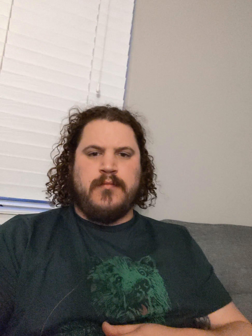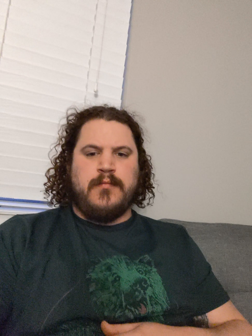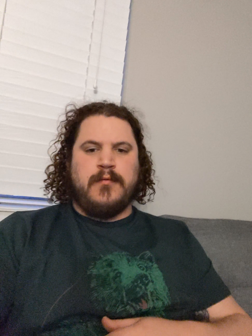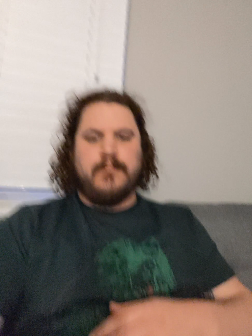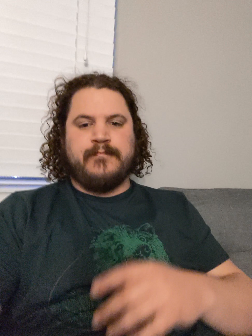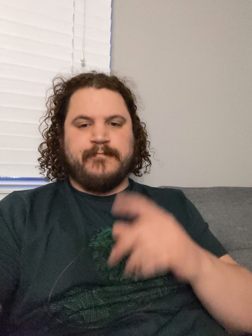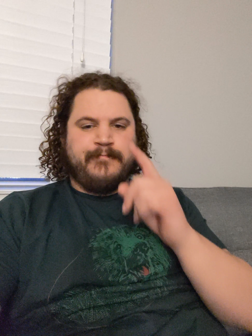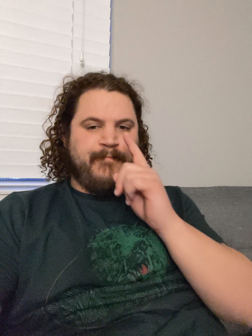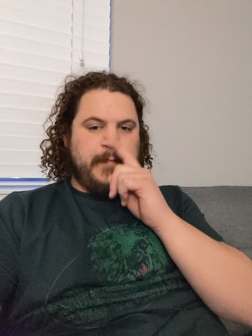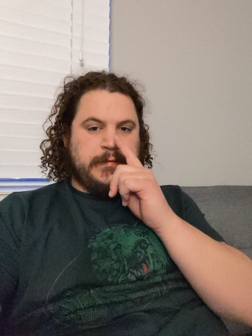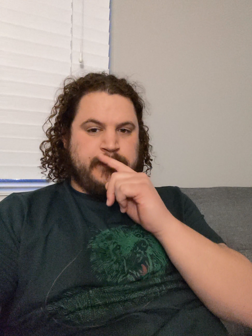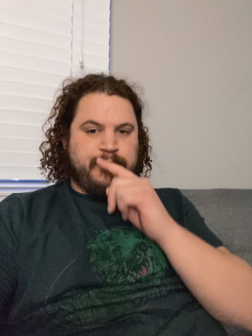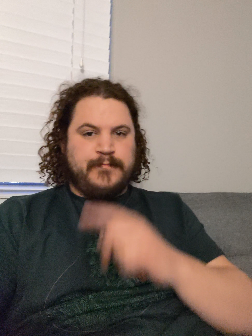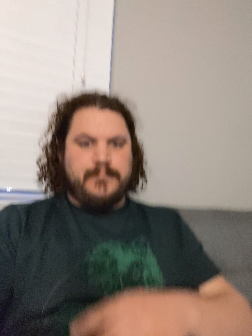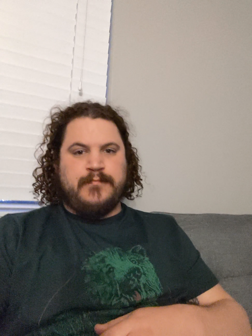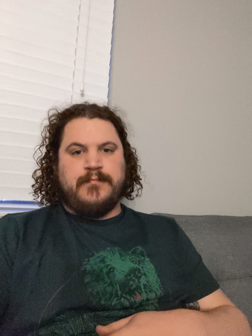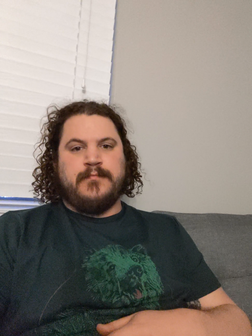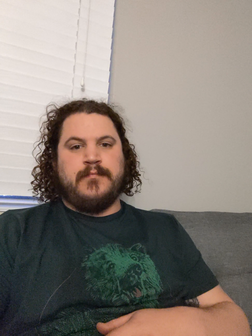pretend